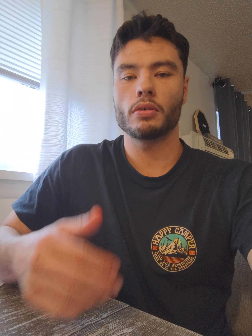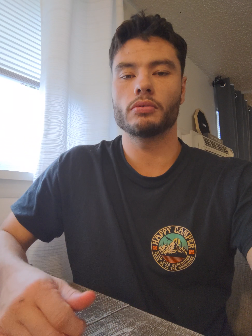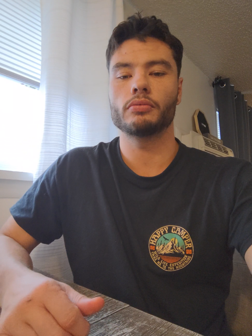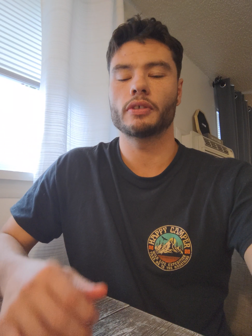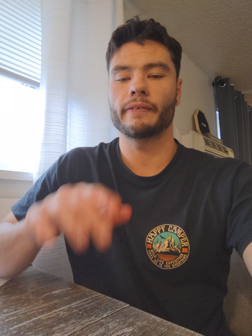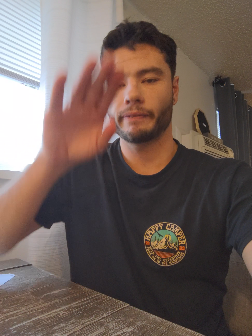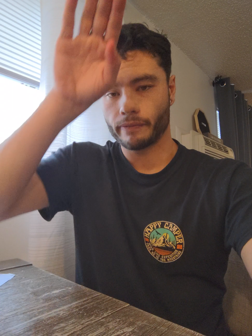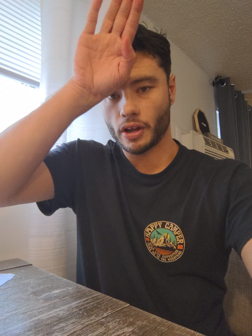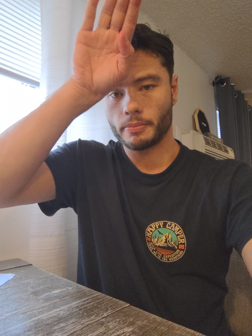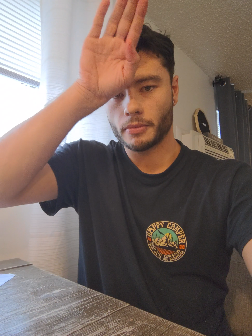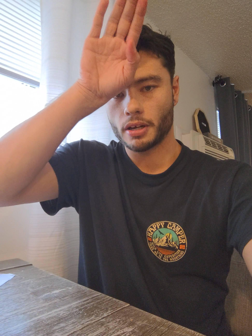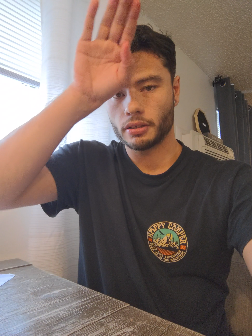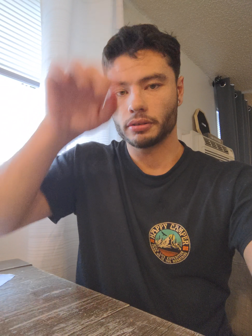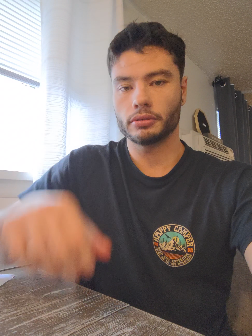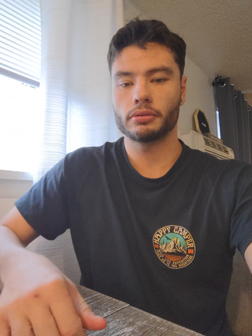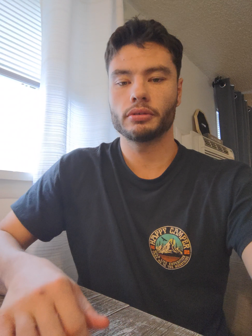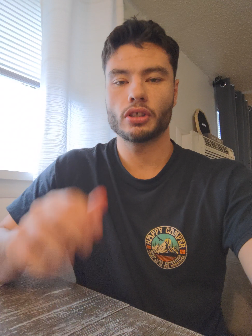fireman